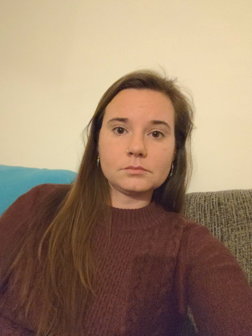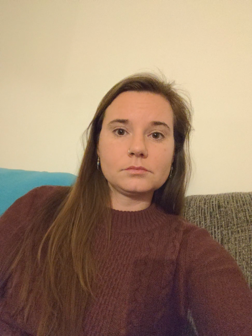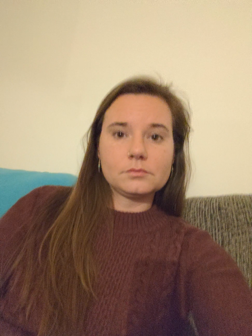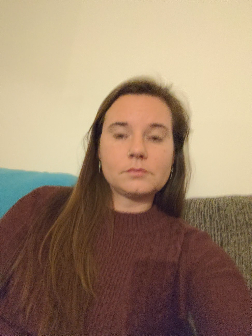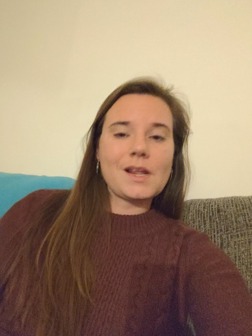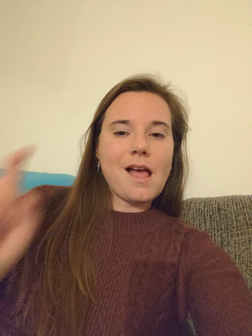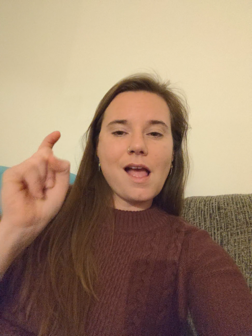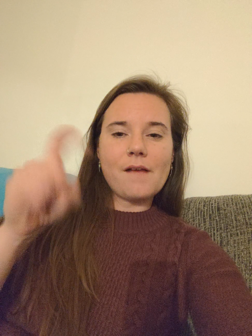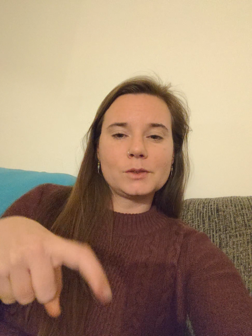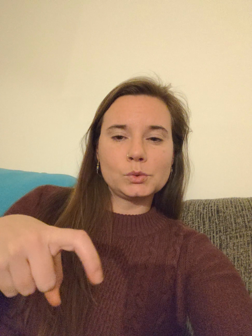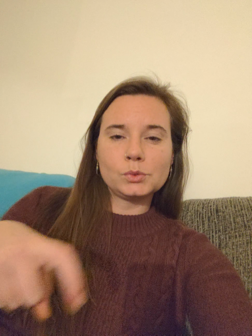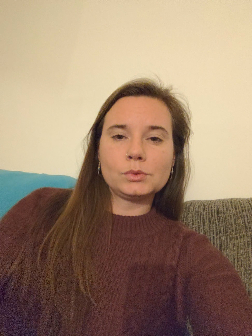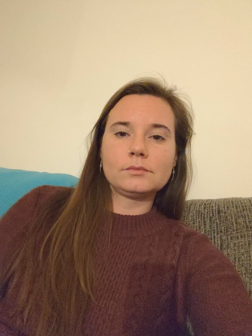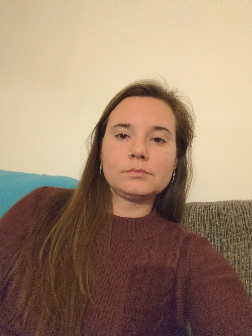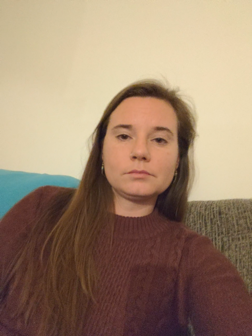have to